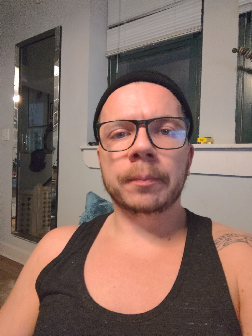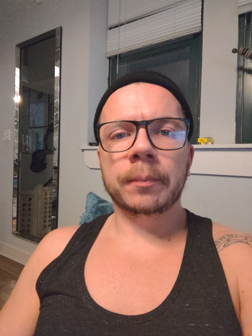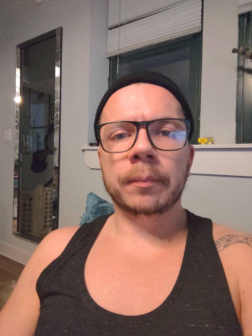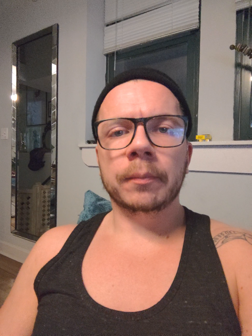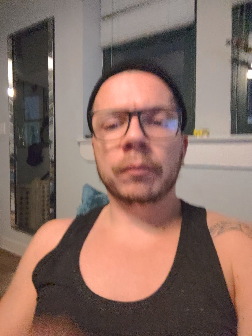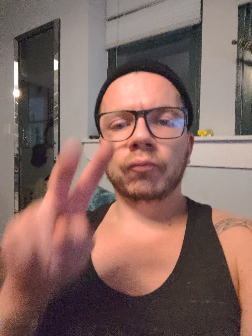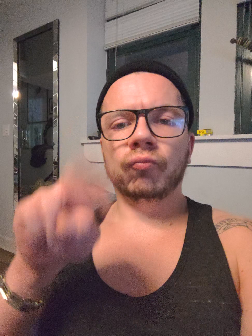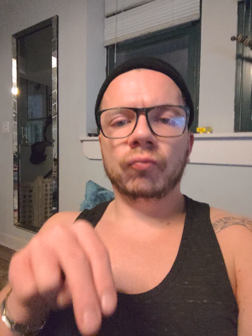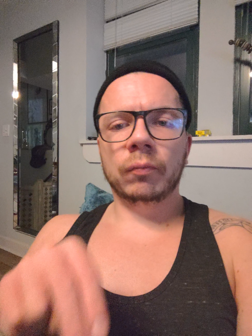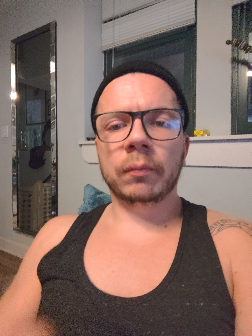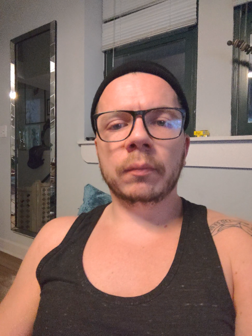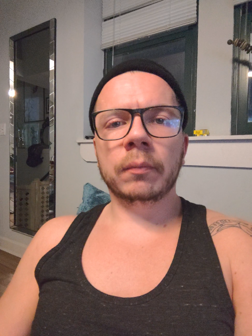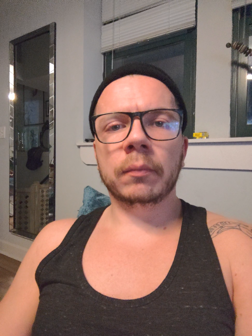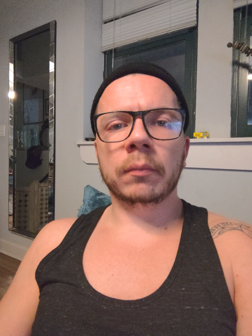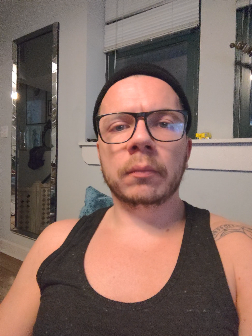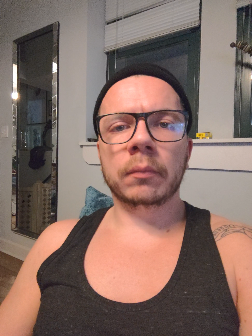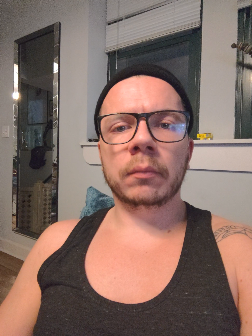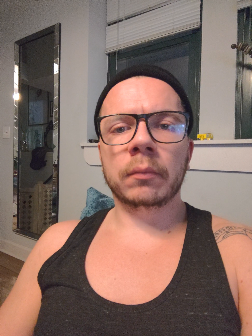read